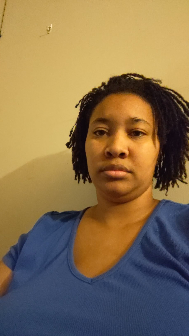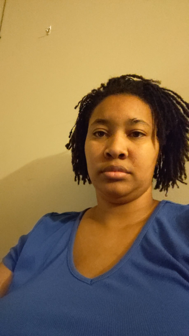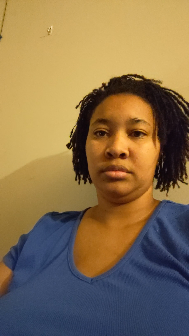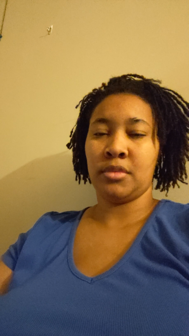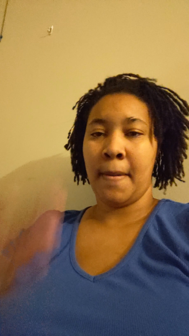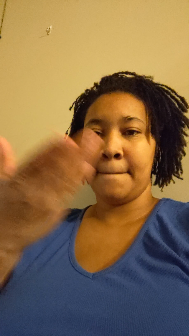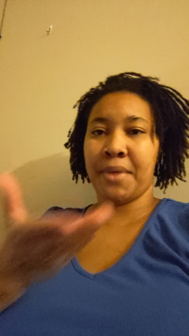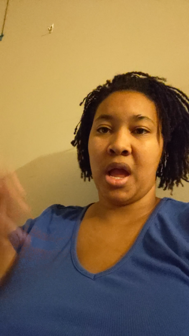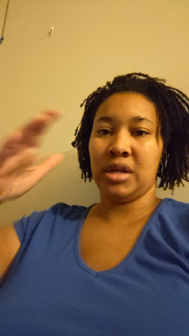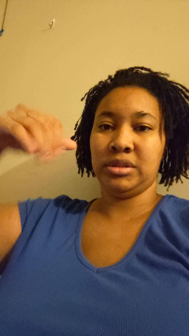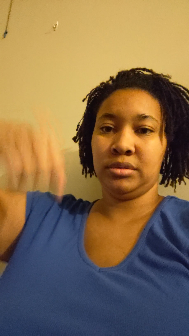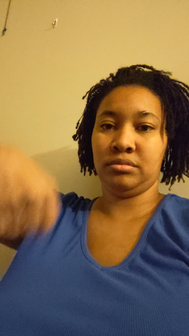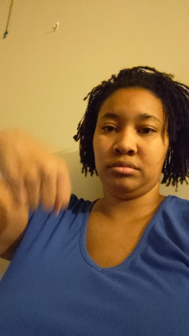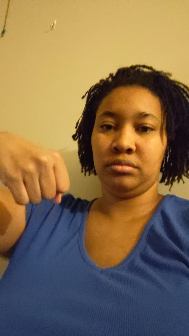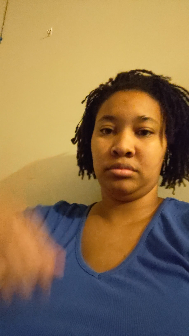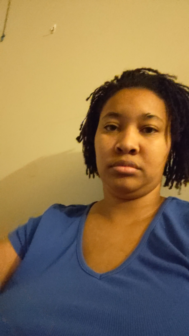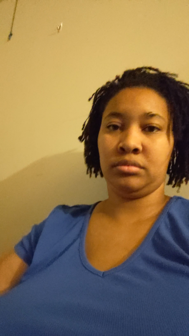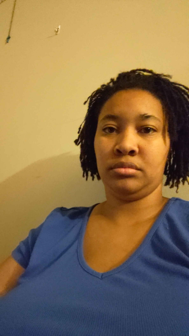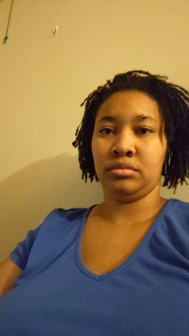basket